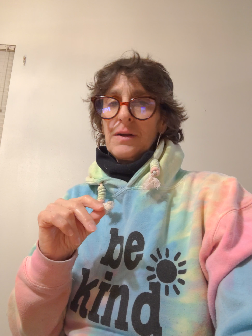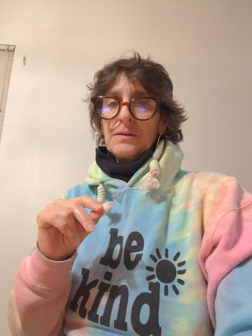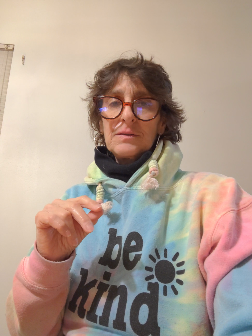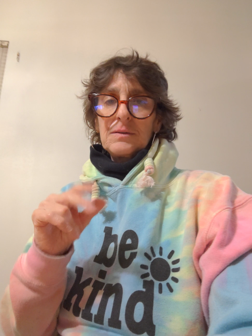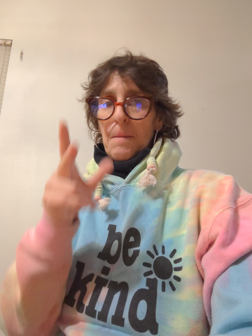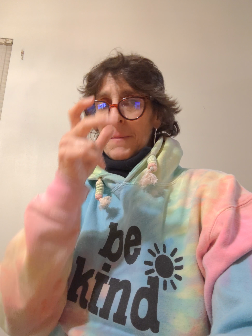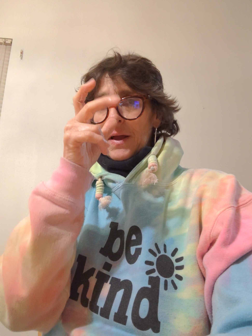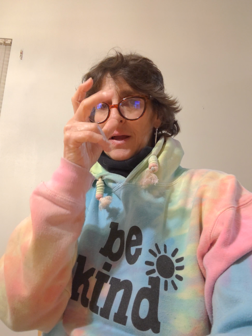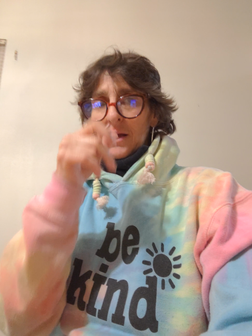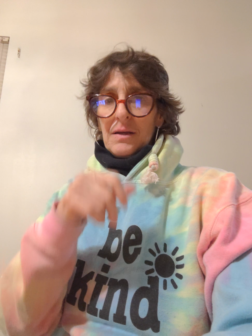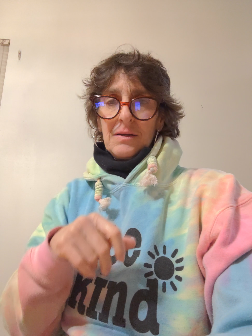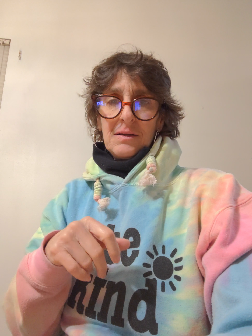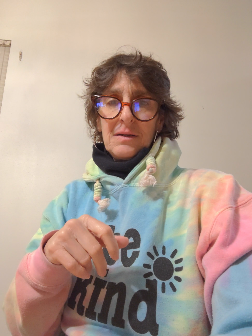bug